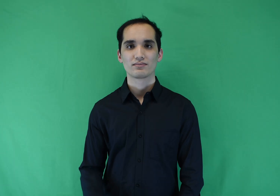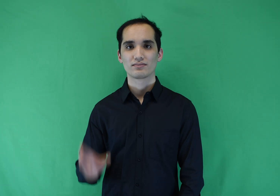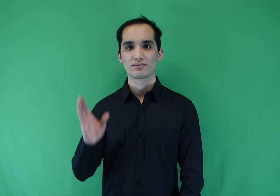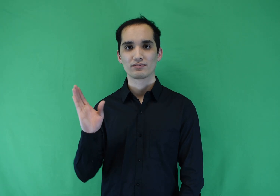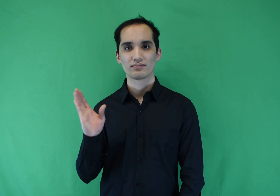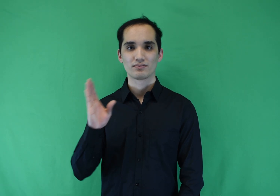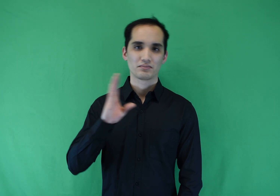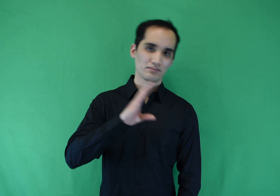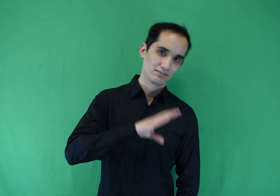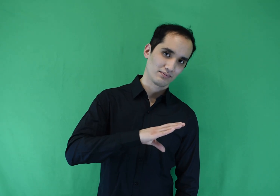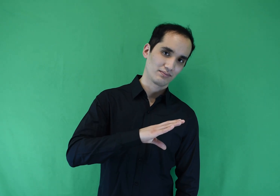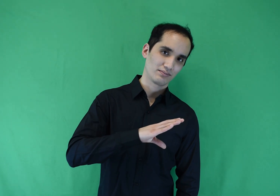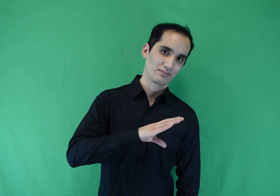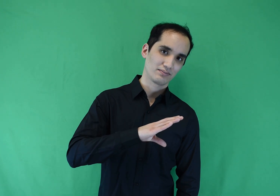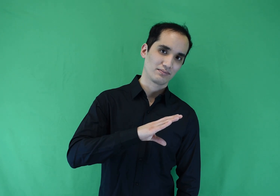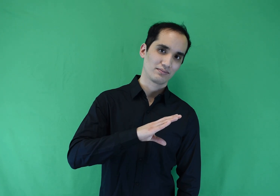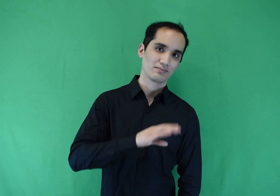mal